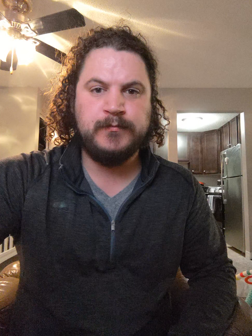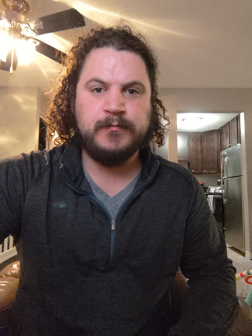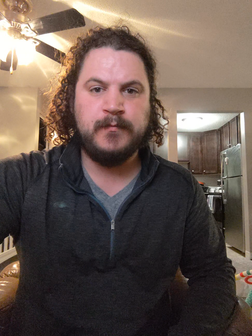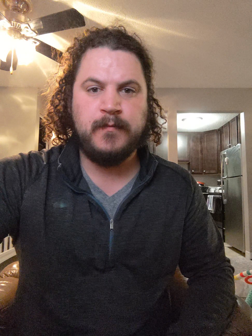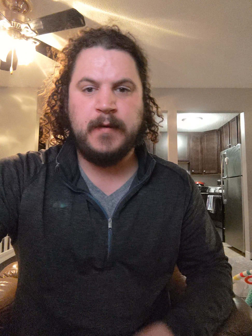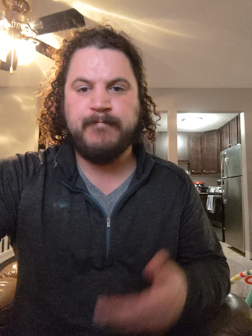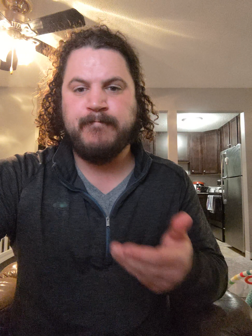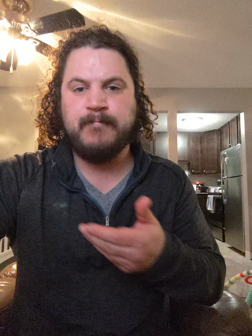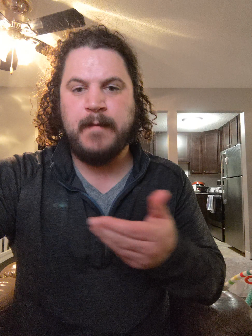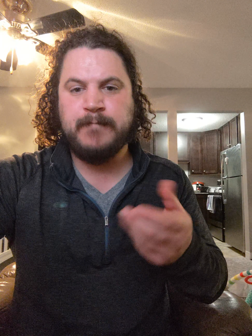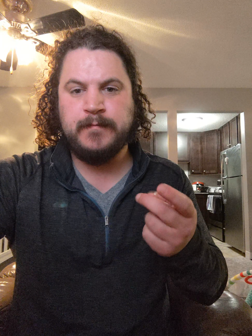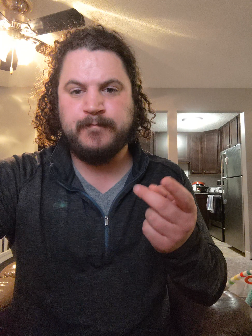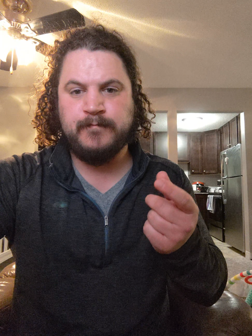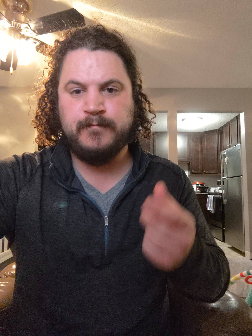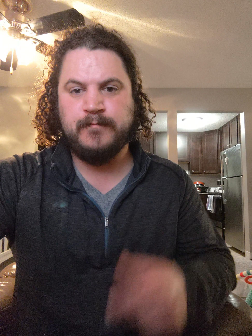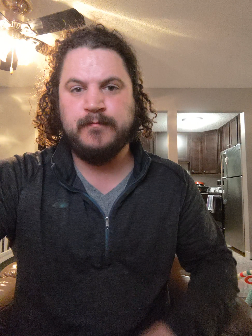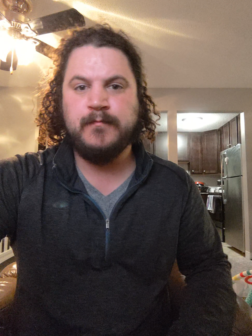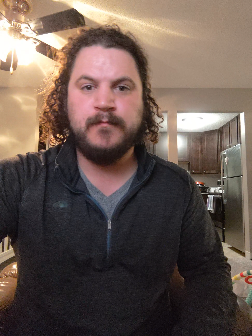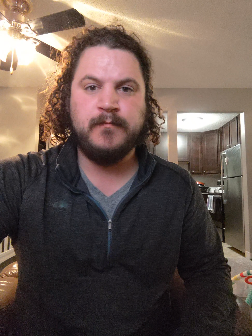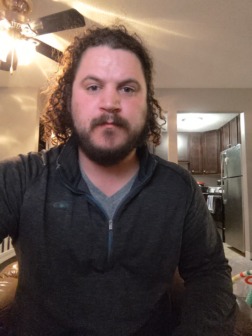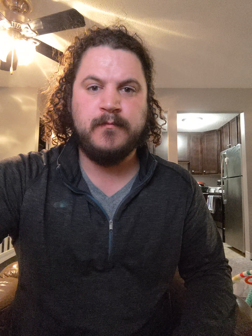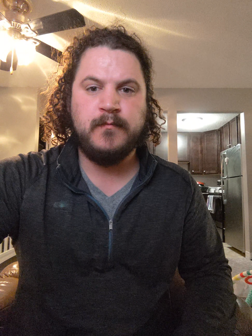puppy